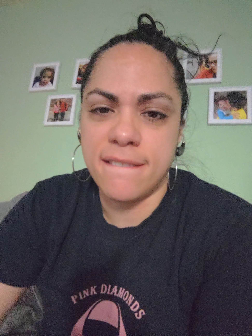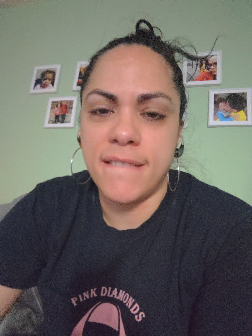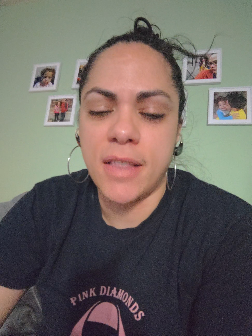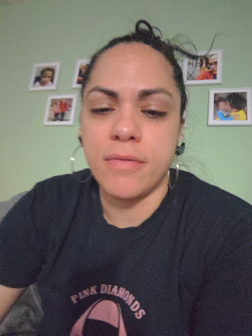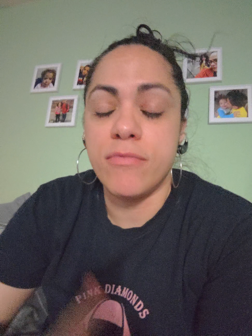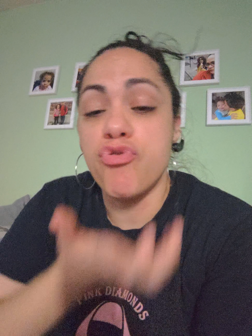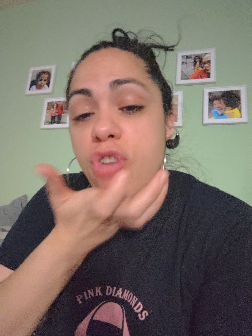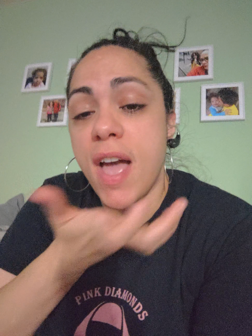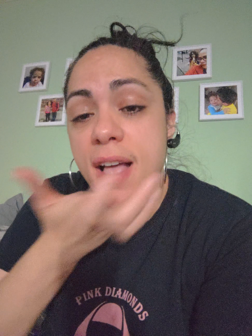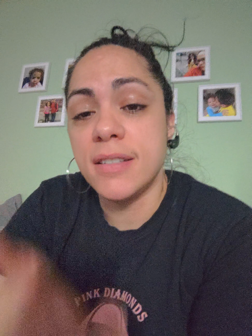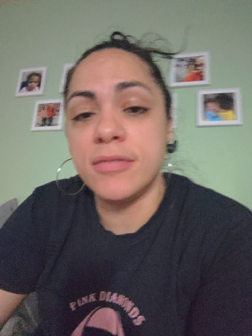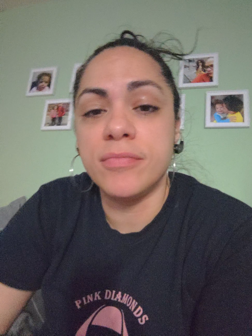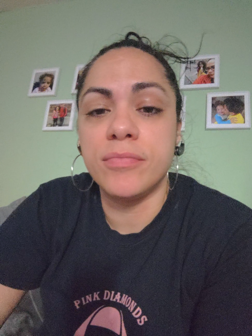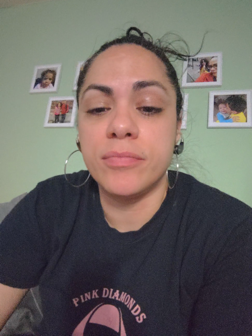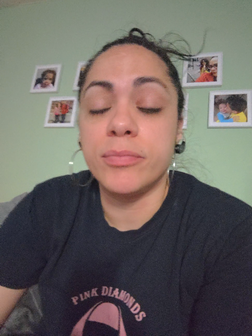grass